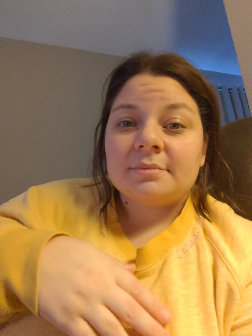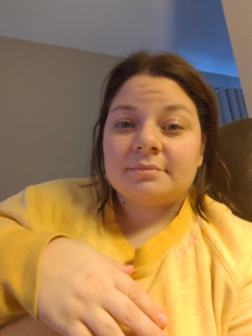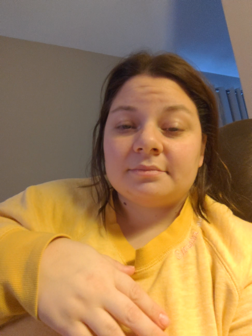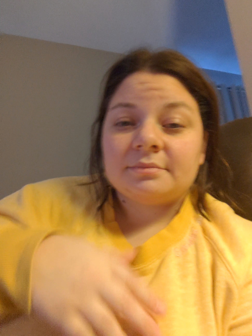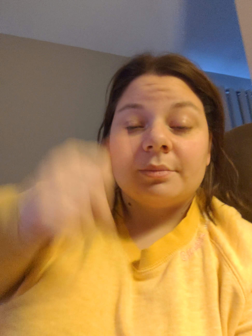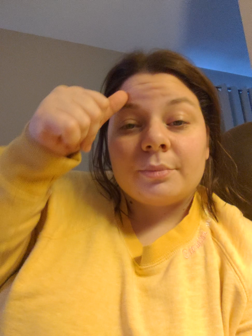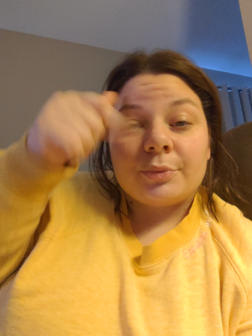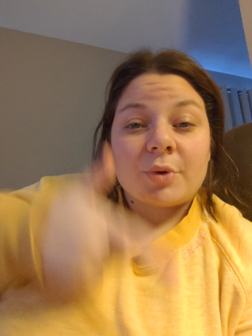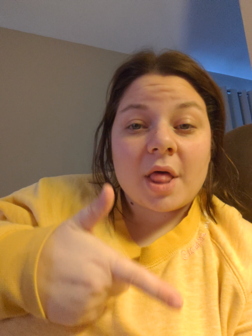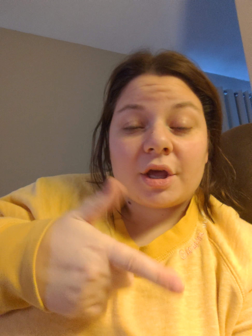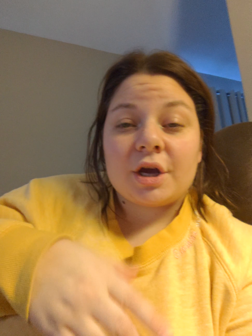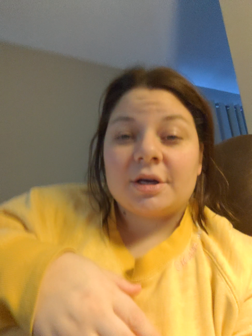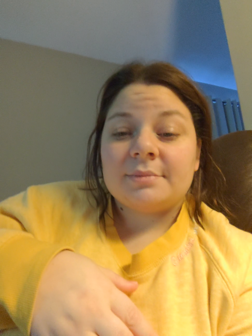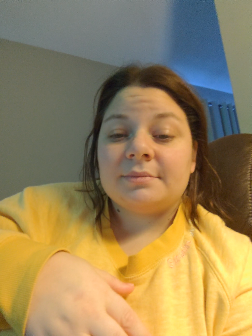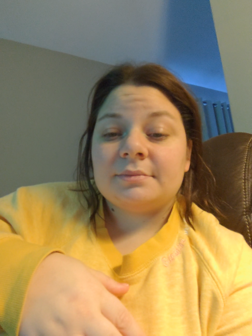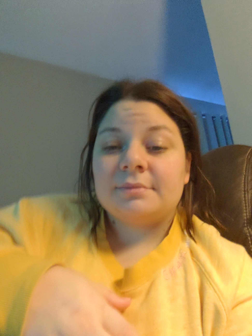brother